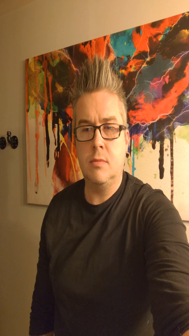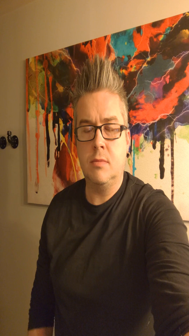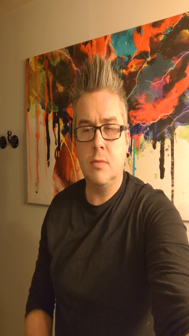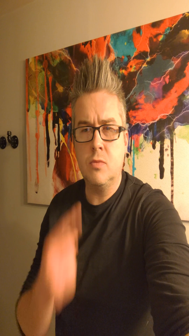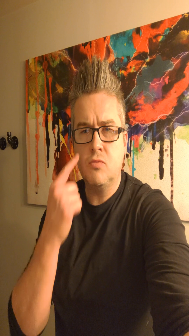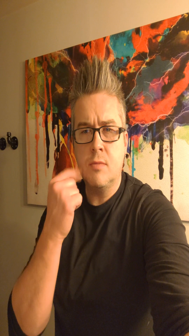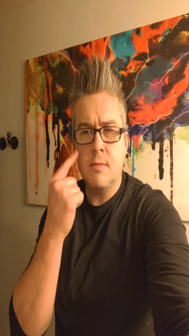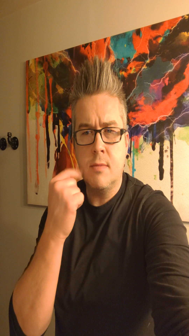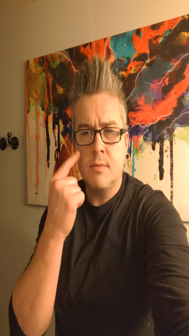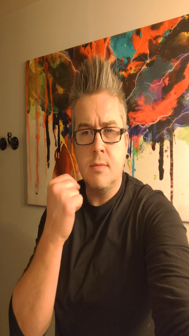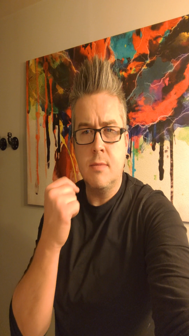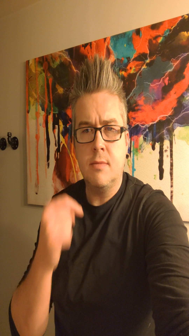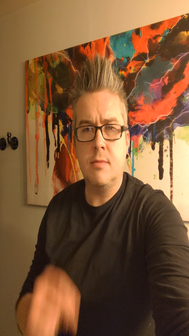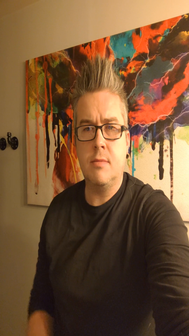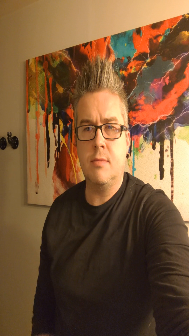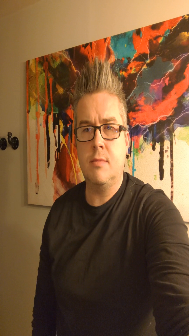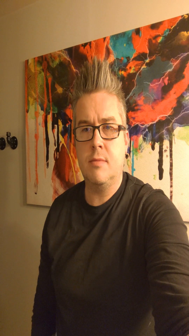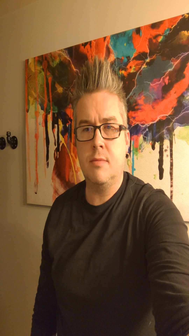cry